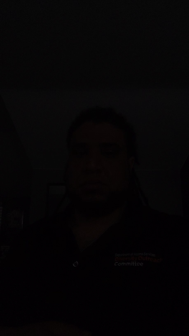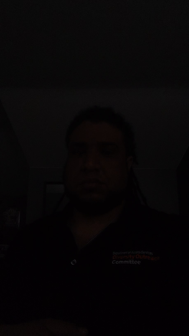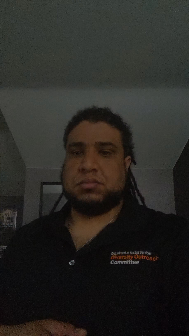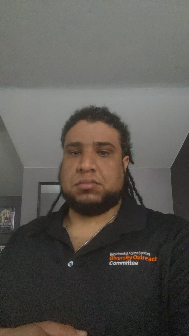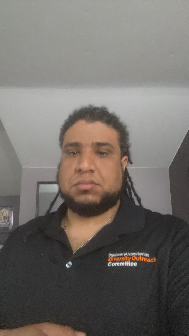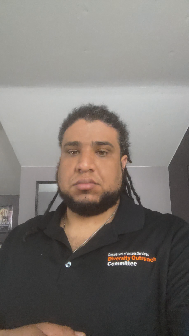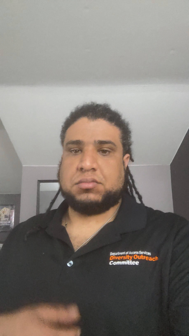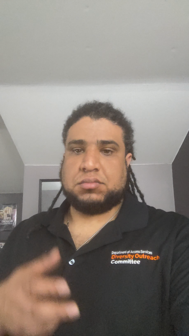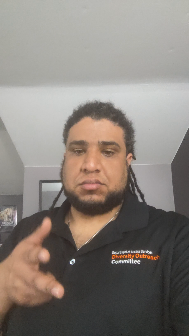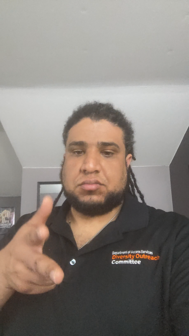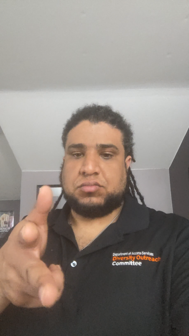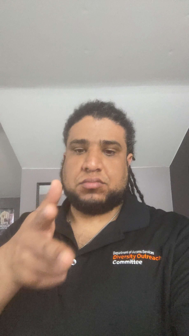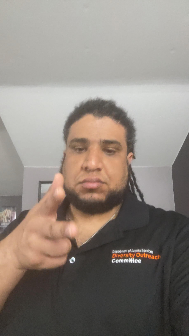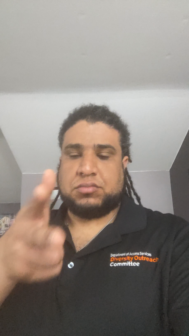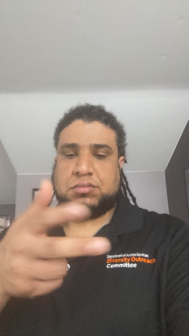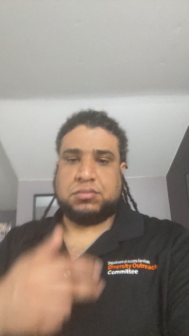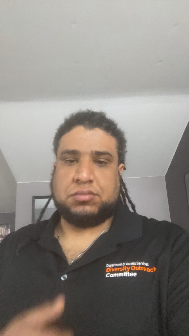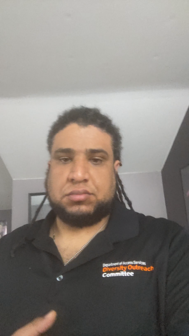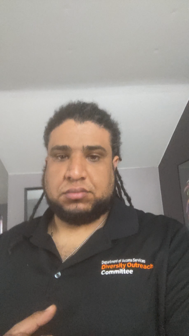garage